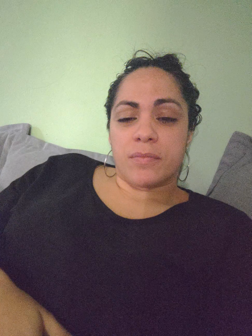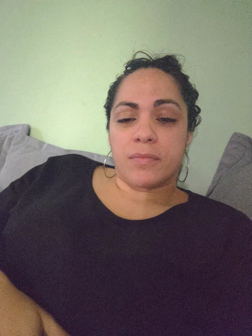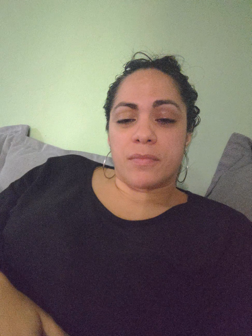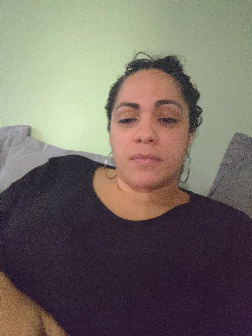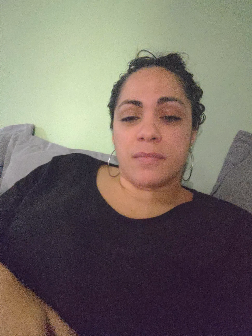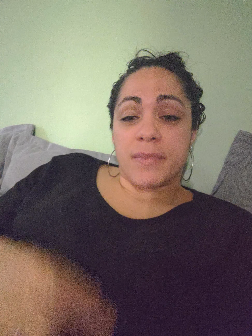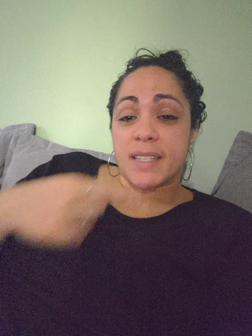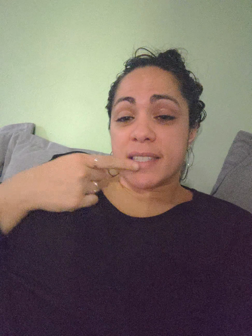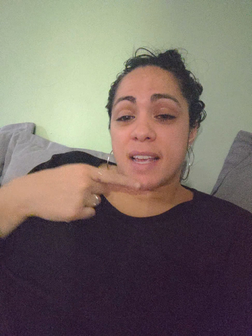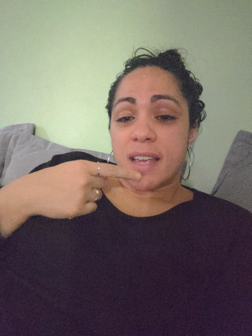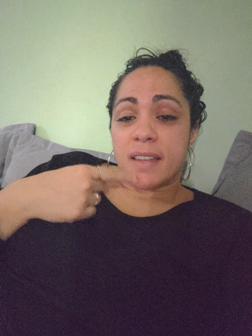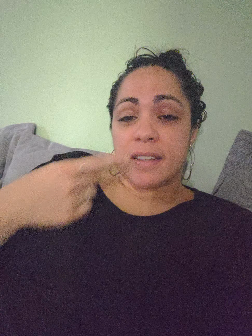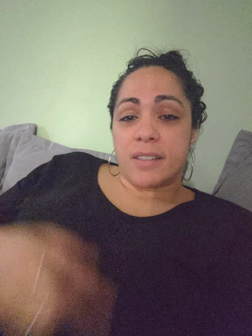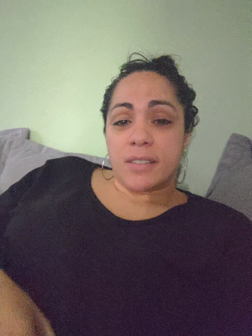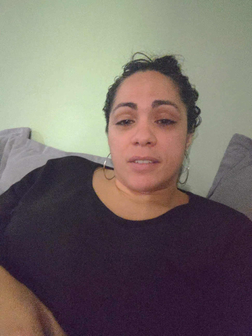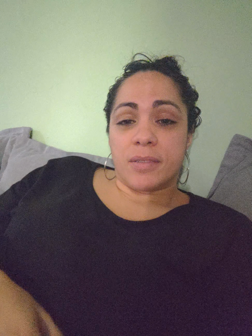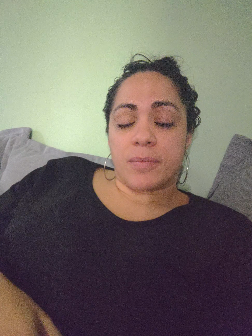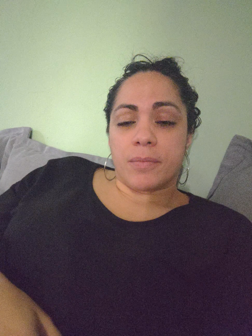say